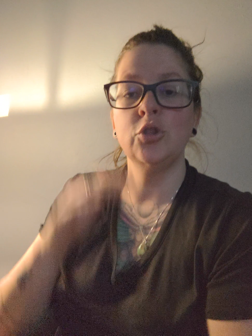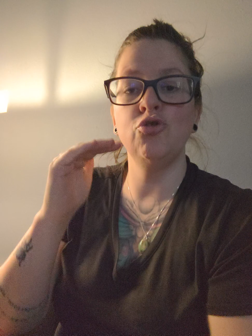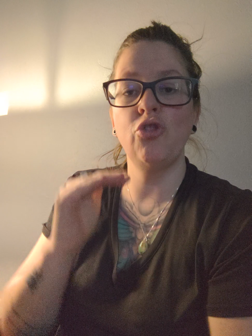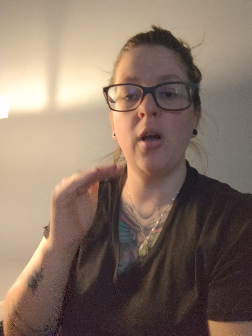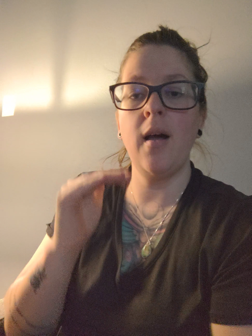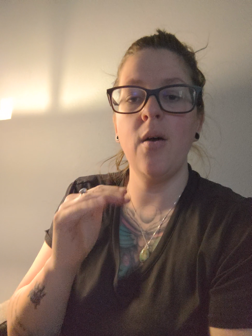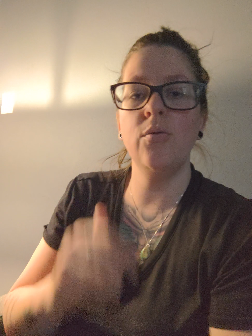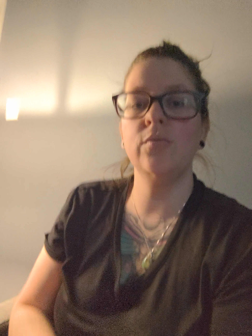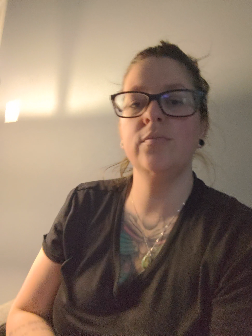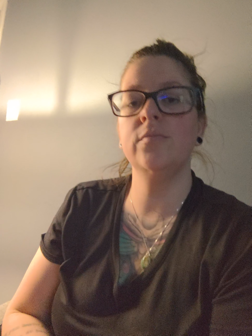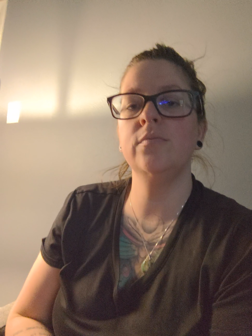child